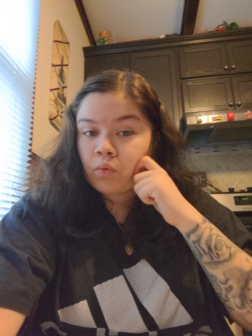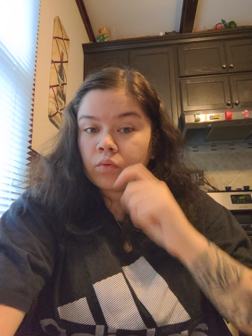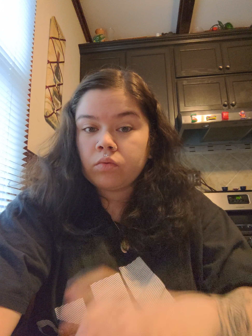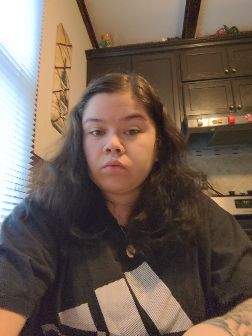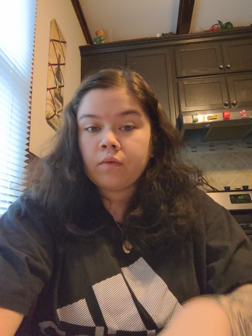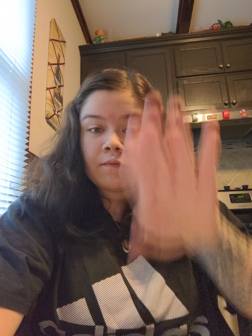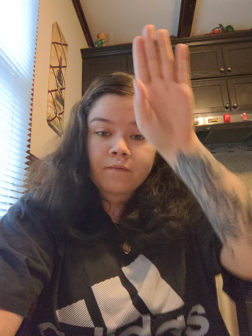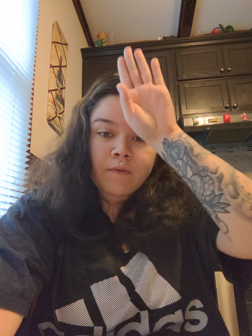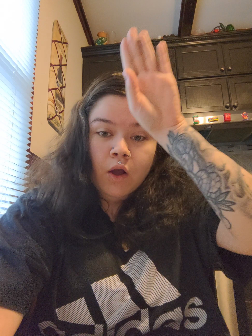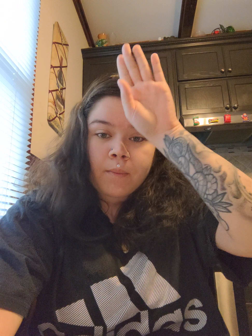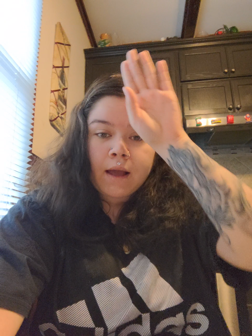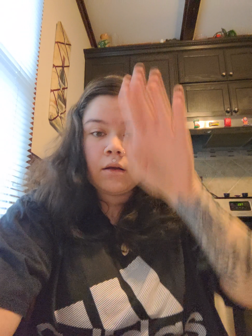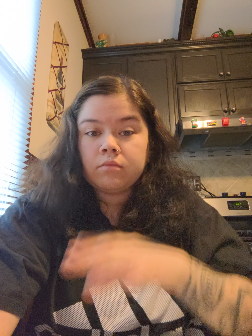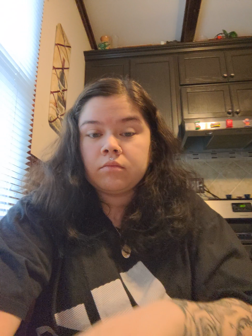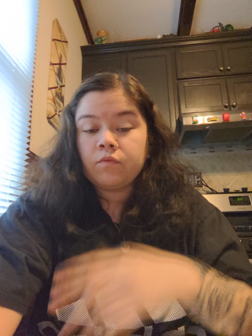fireman